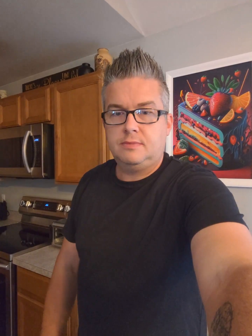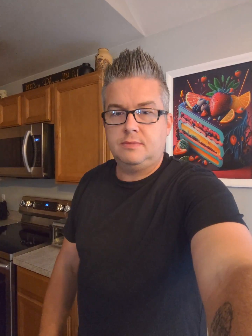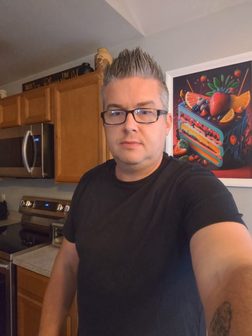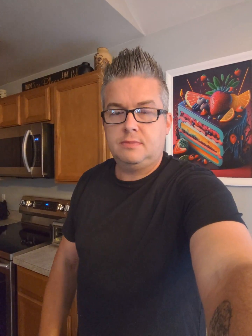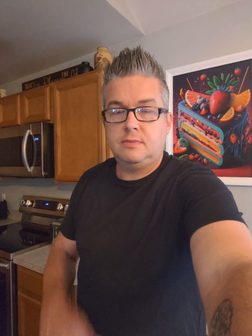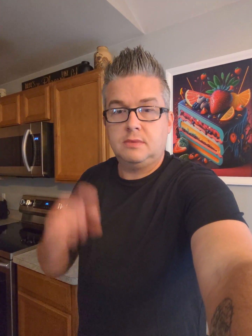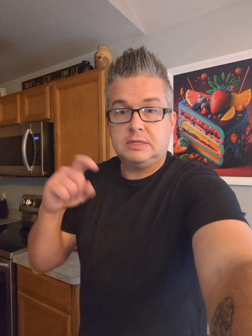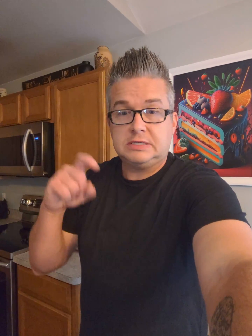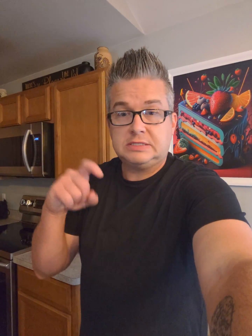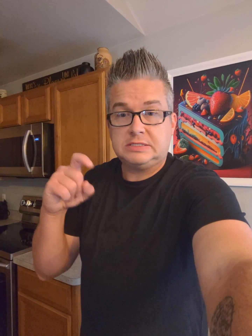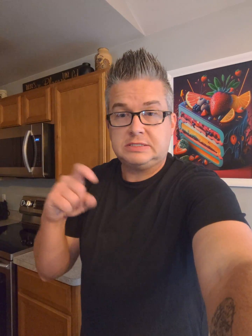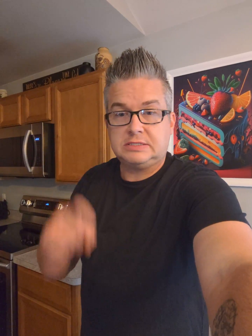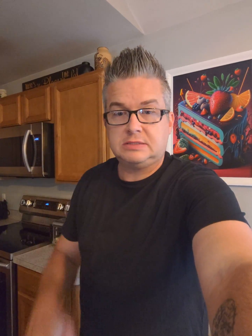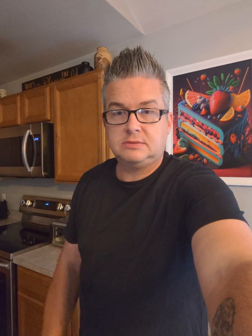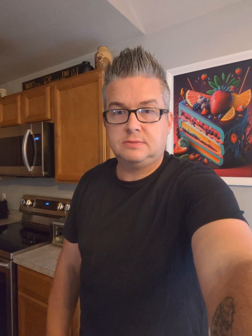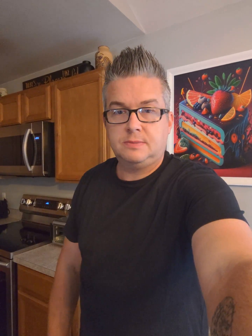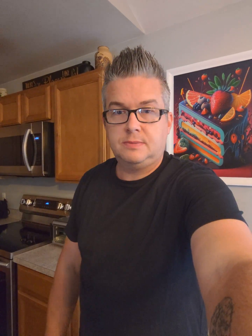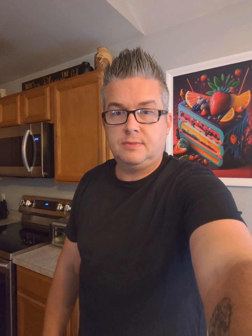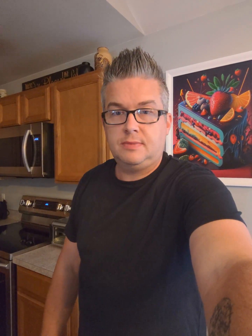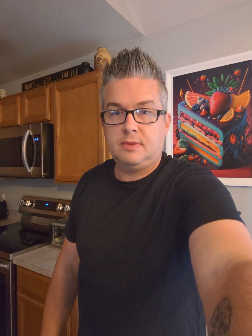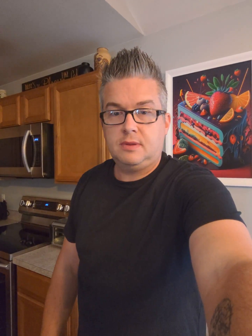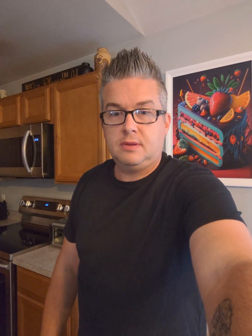should